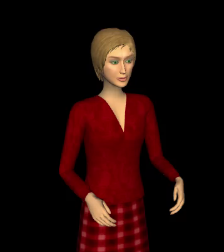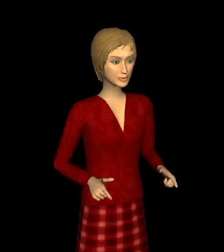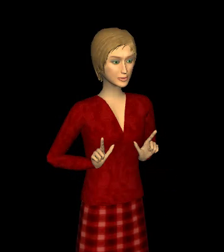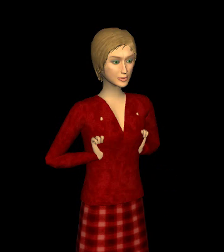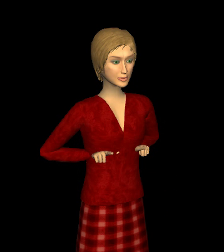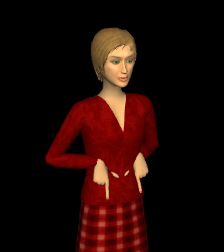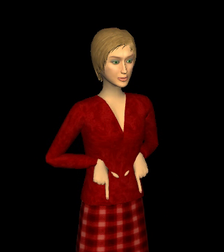مدرسة